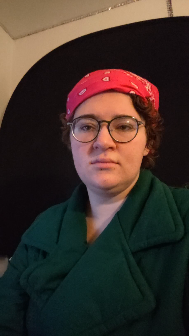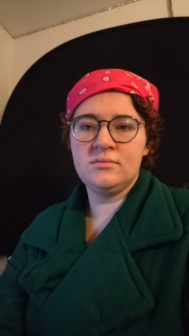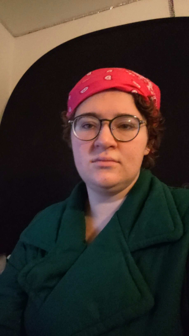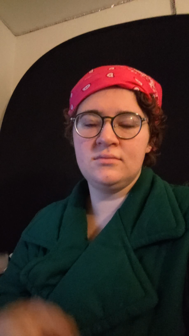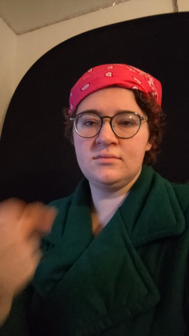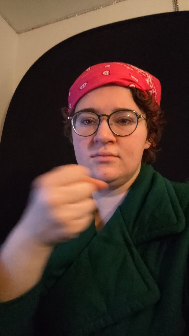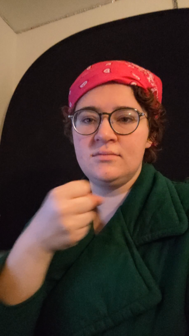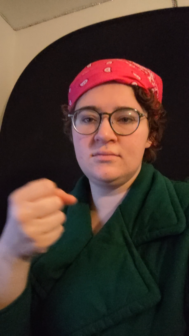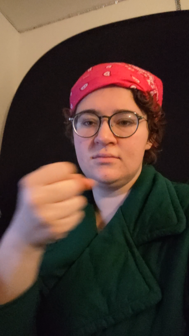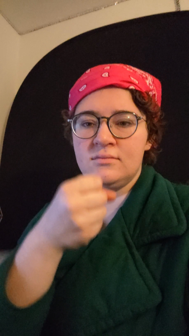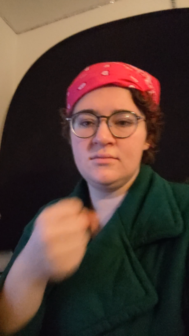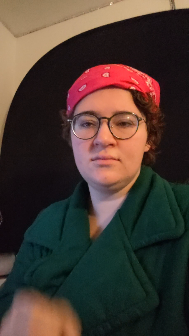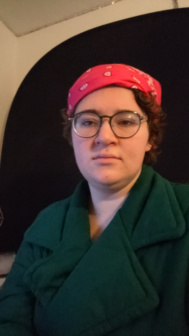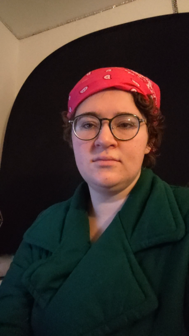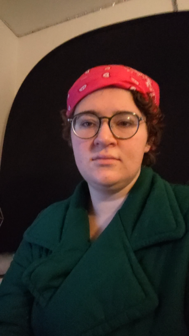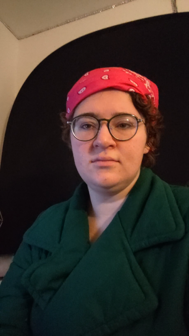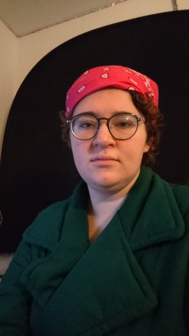coffee